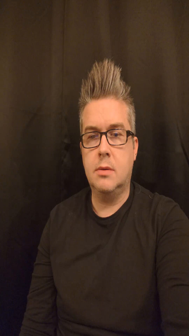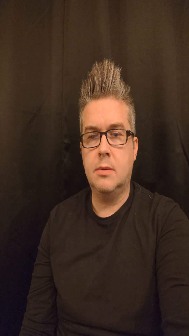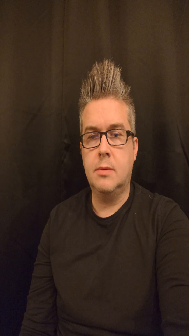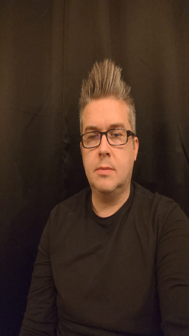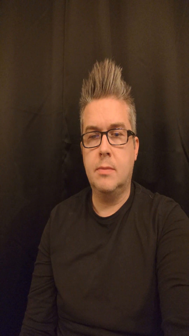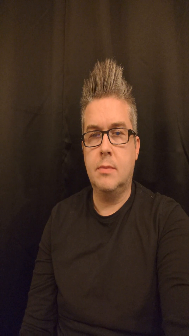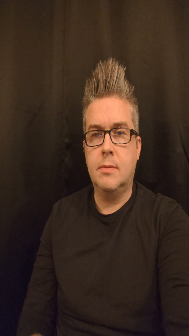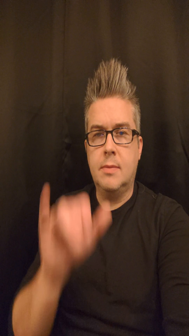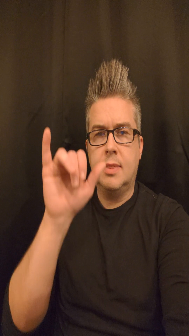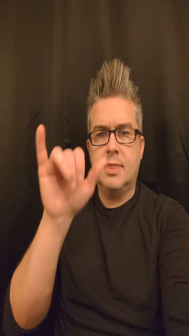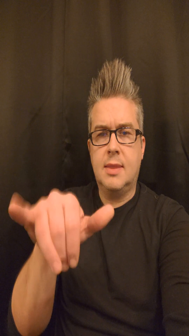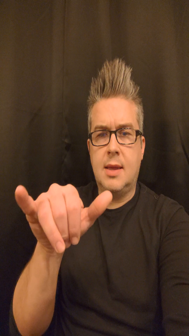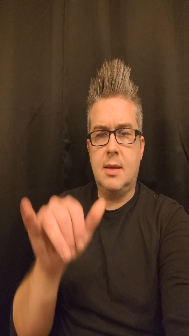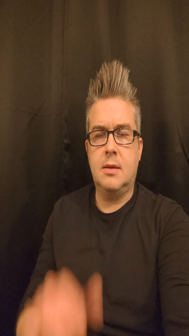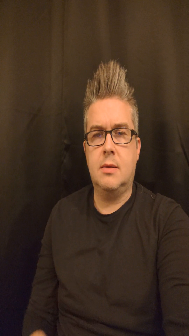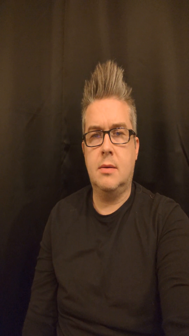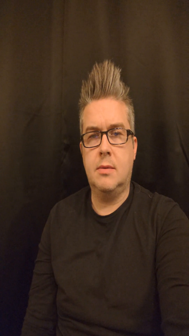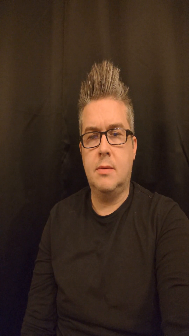that